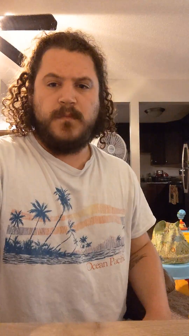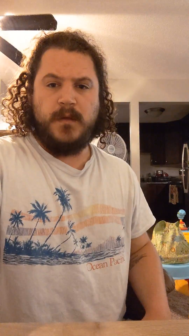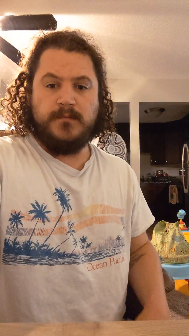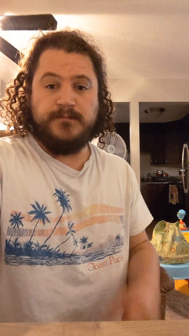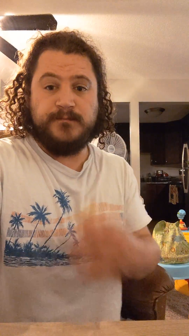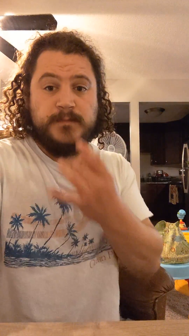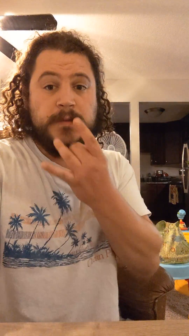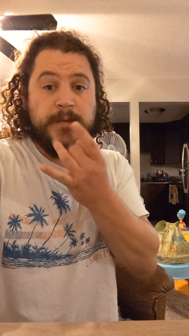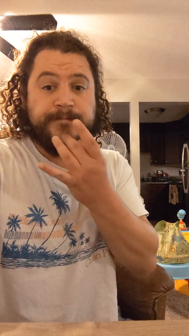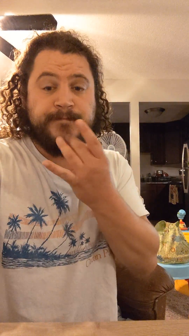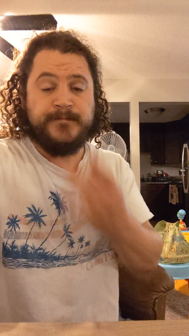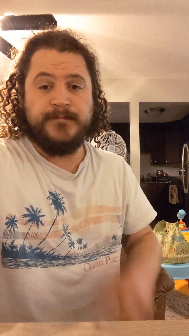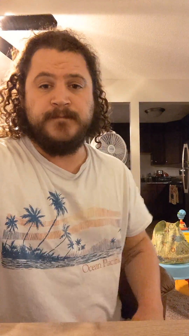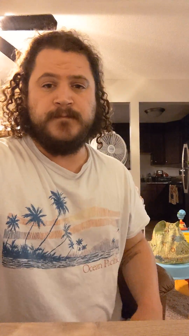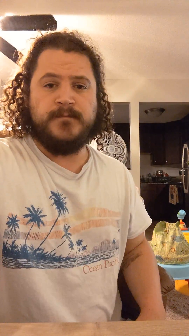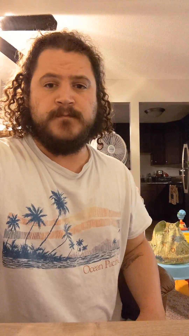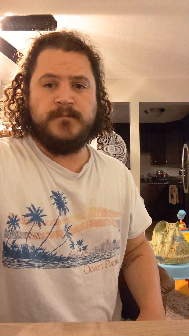light bulb